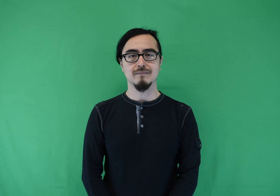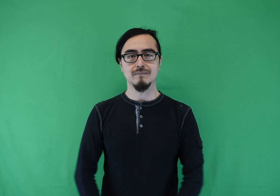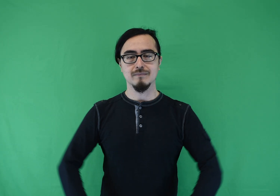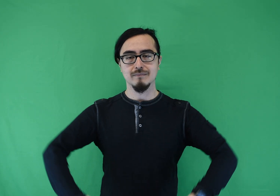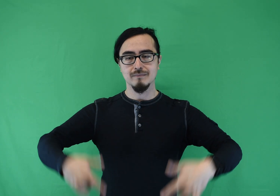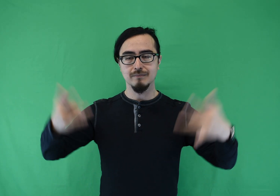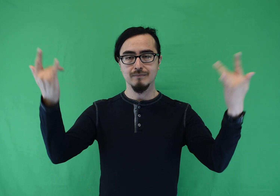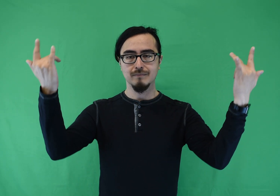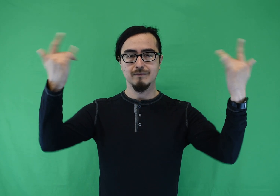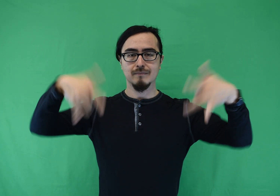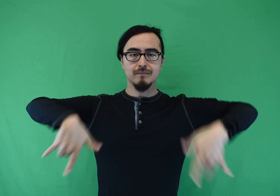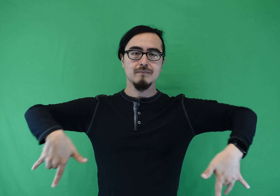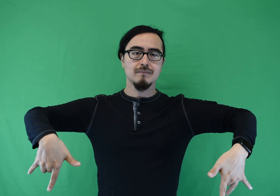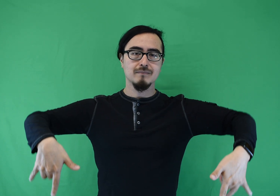dolor